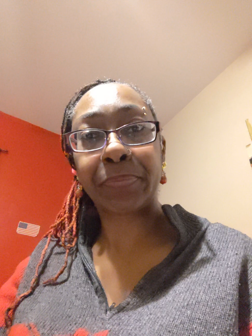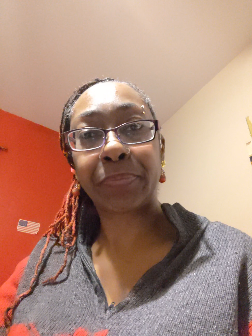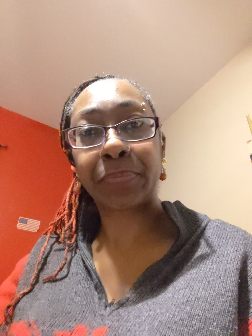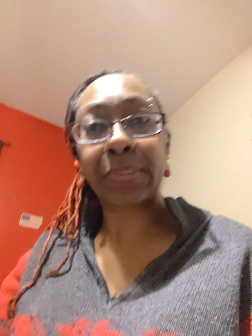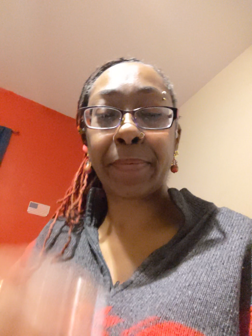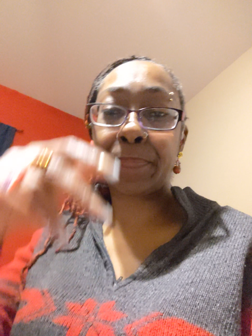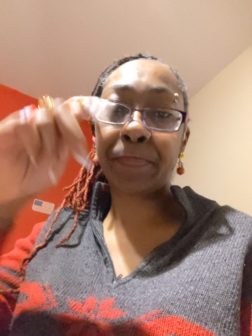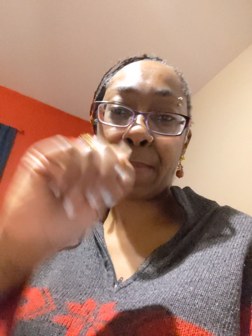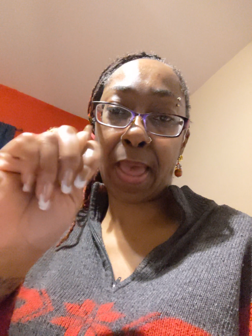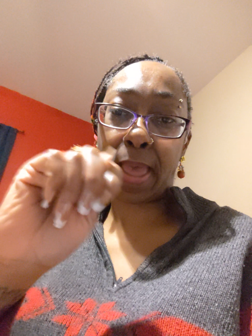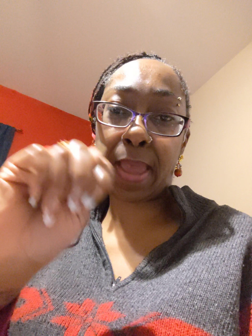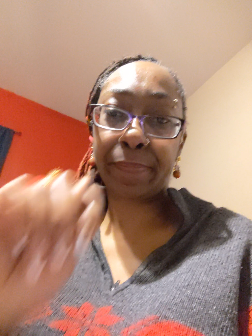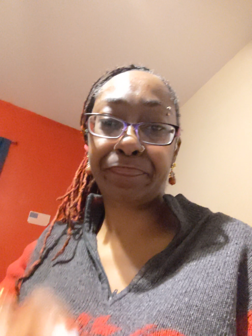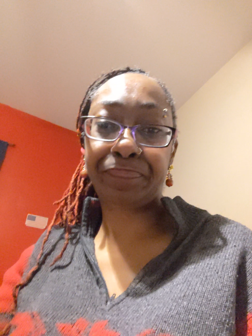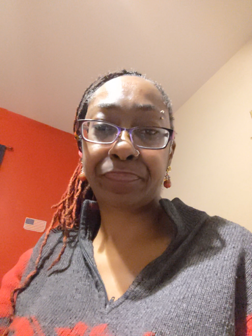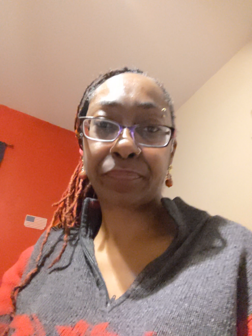potty